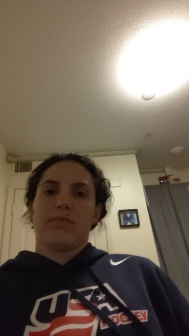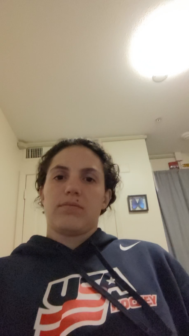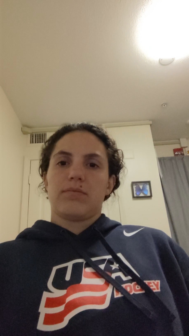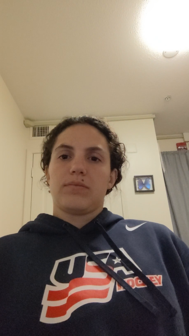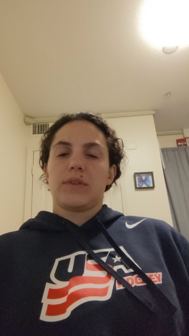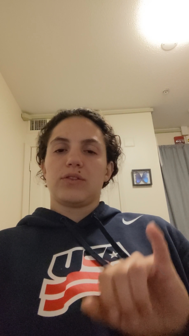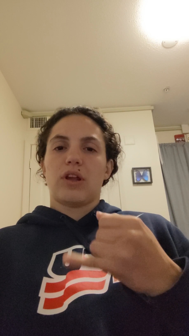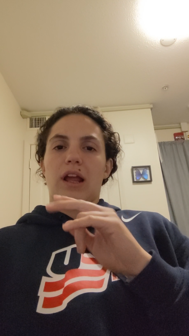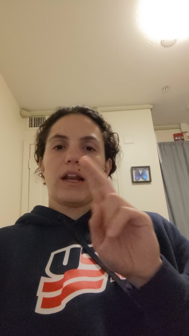jelly